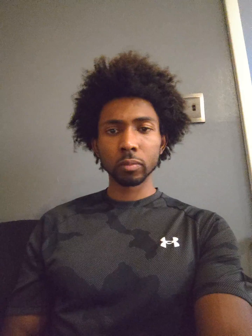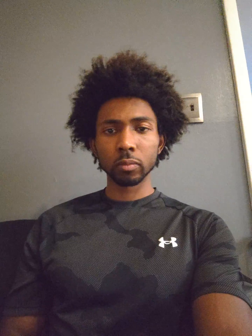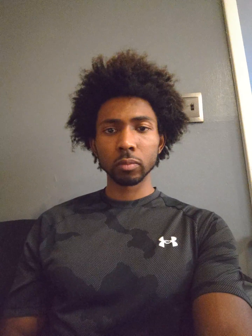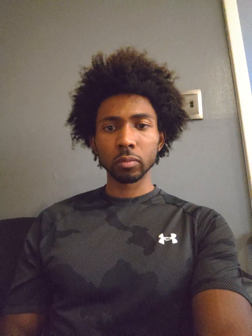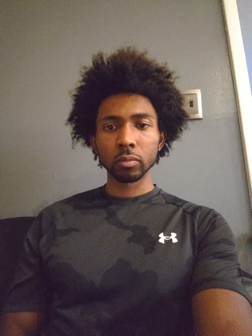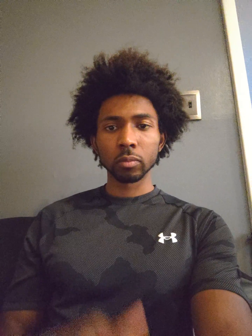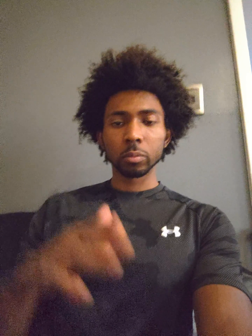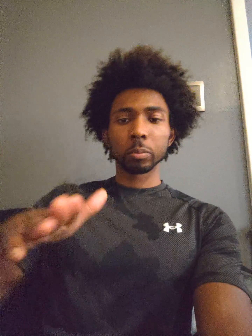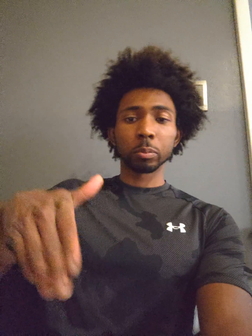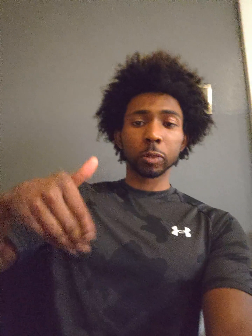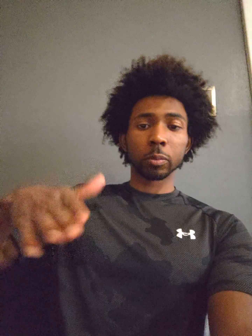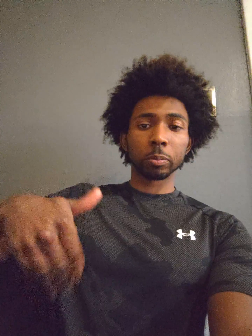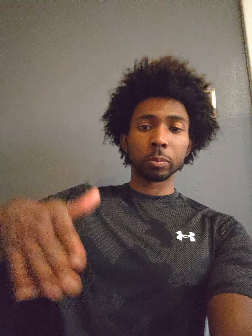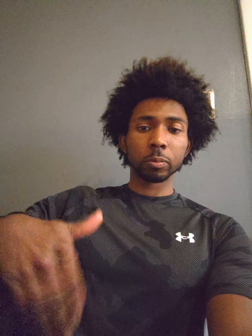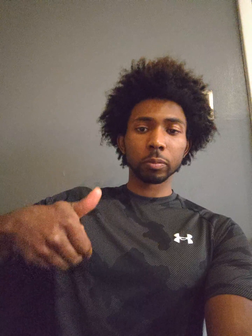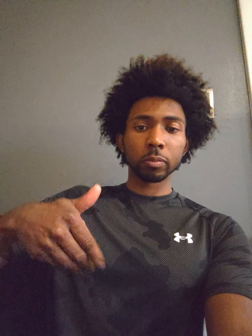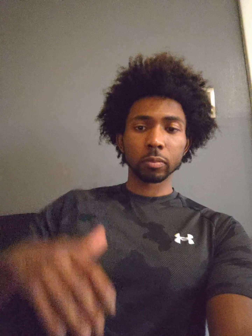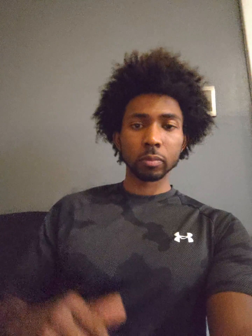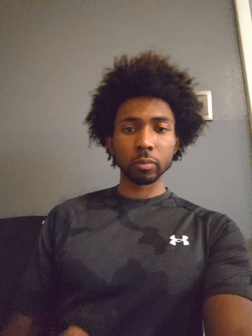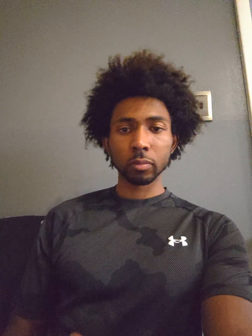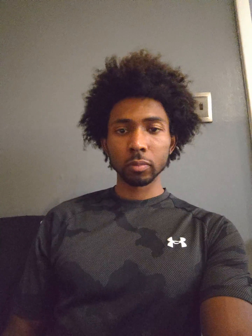pants